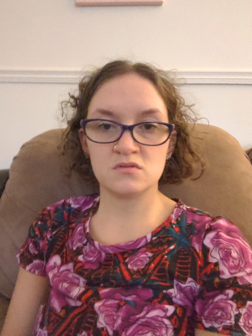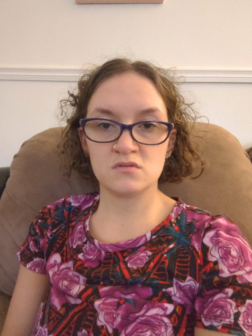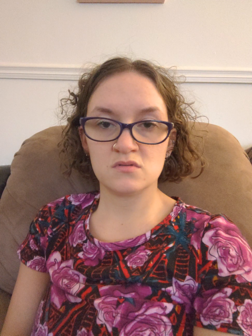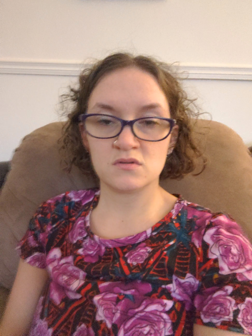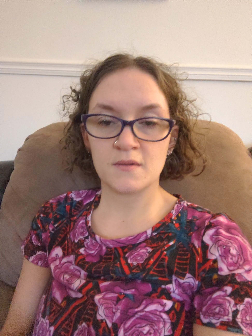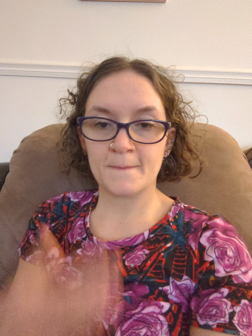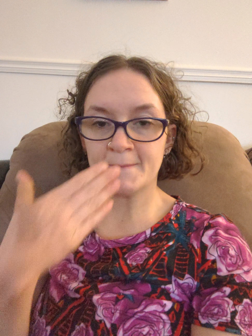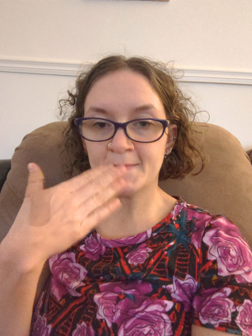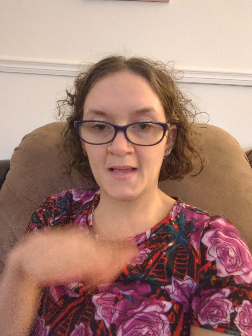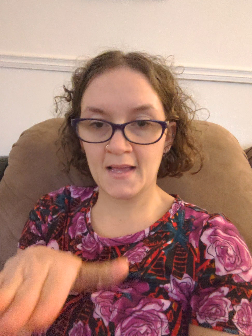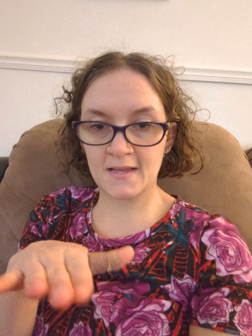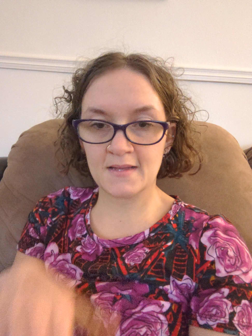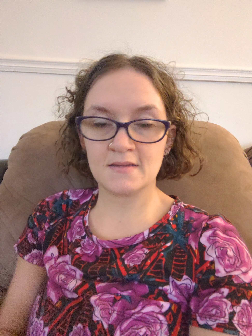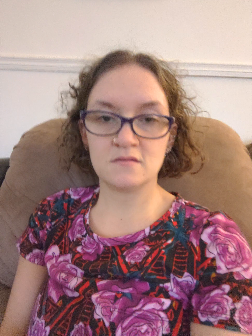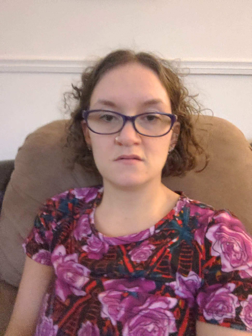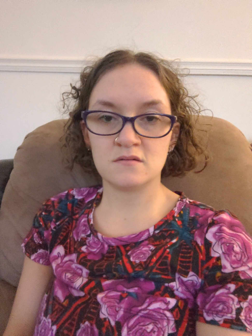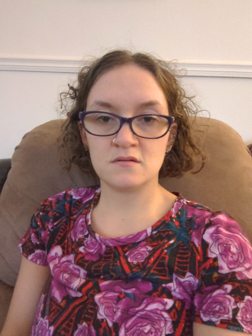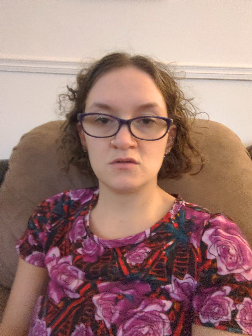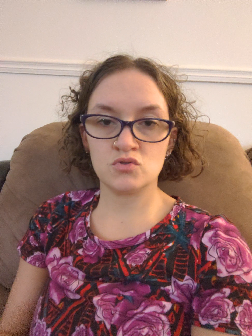bad